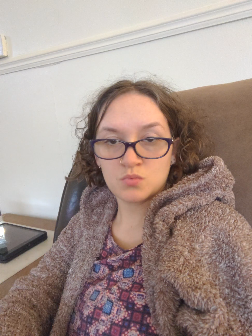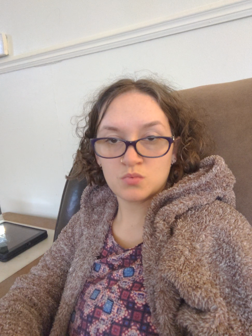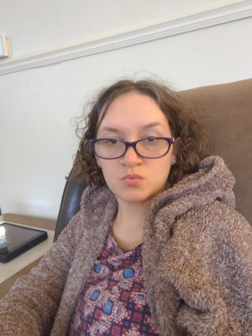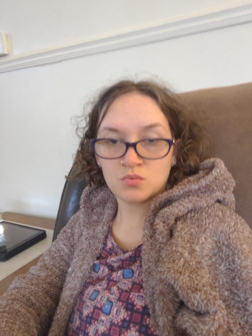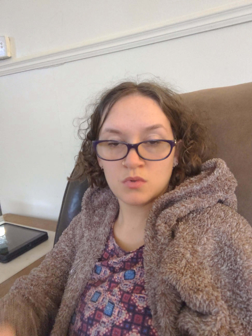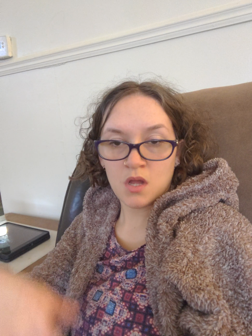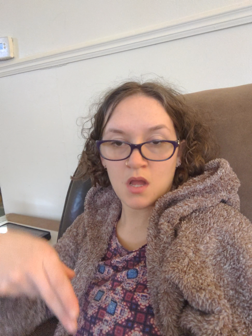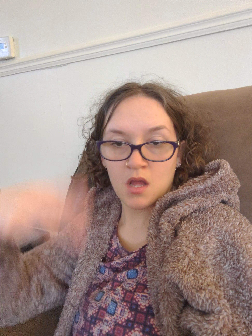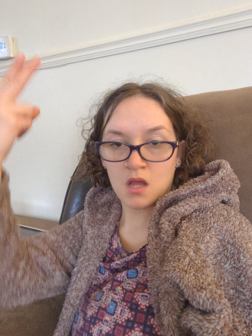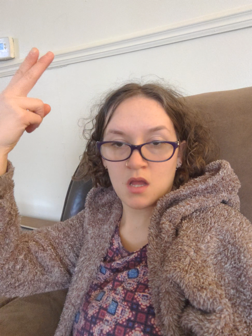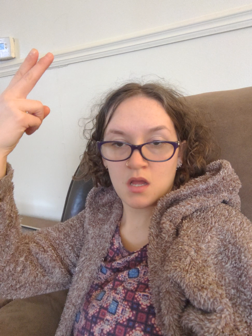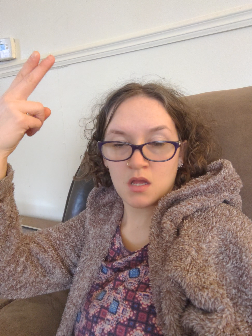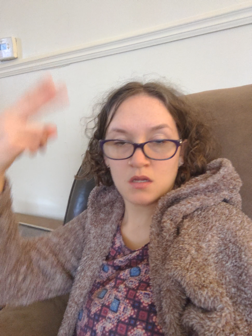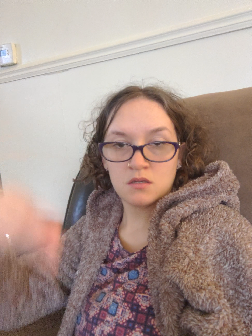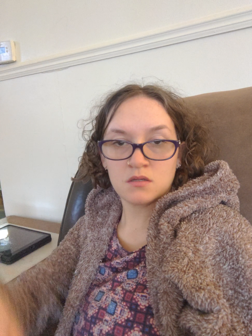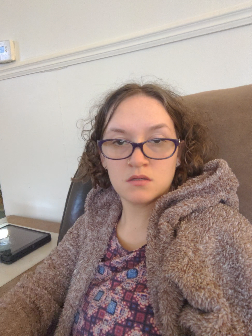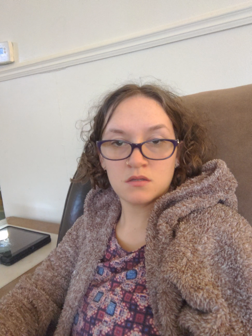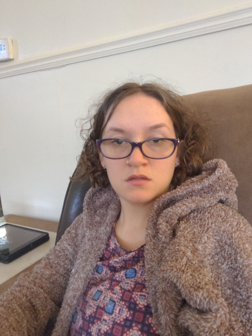high